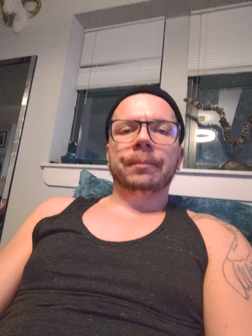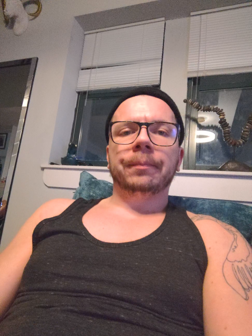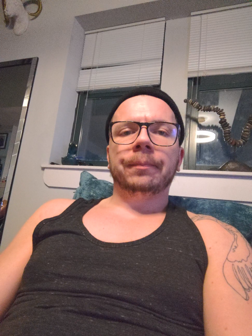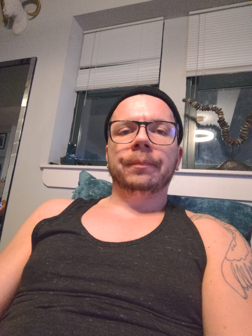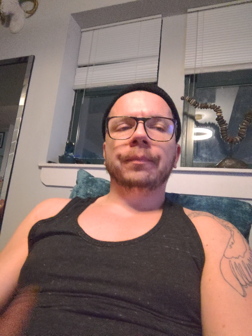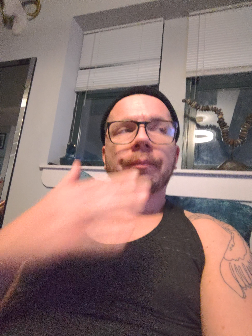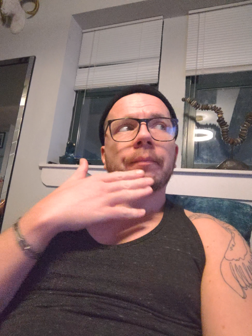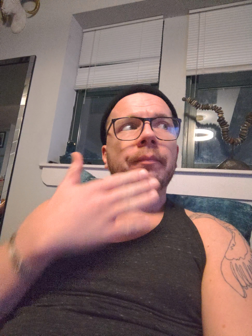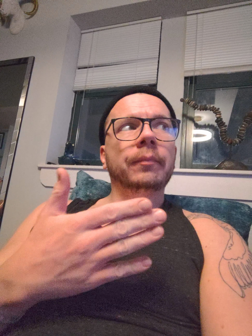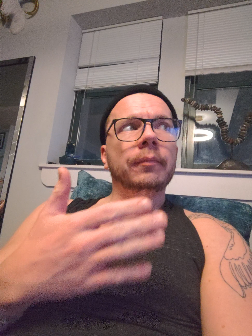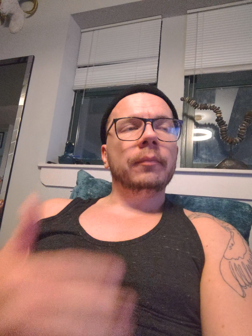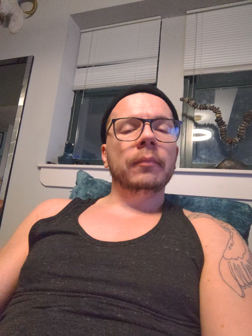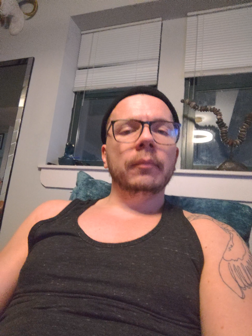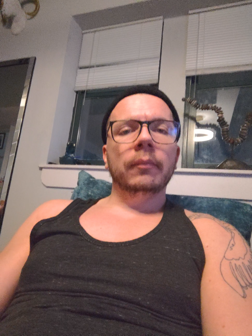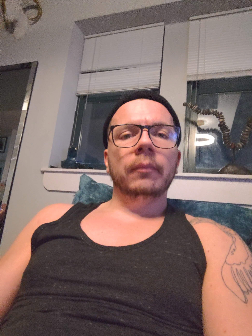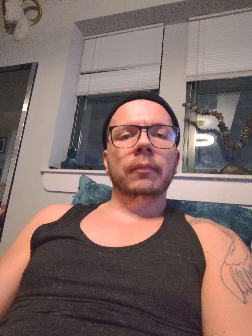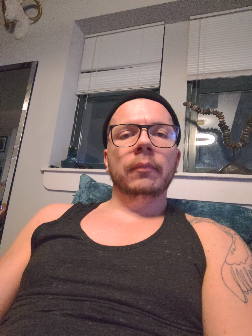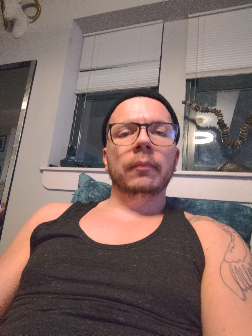thank you